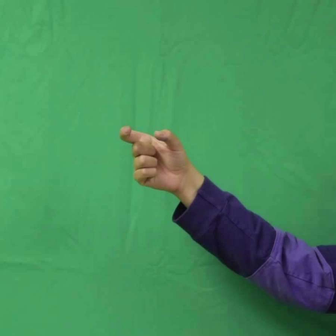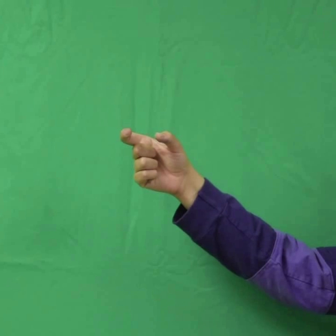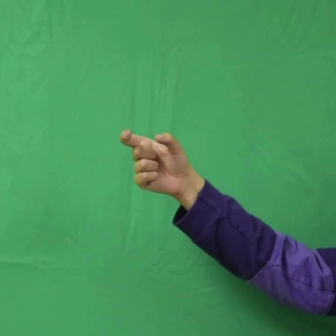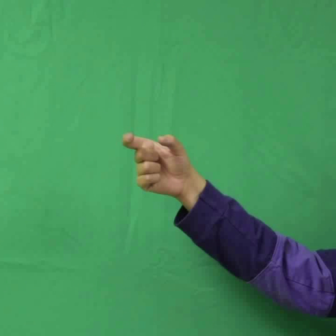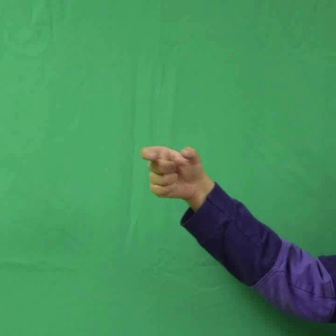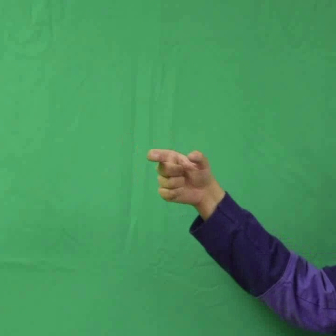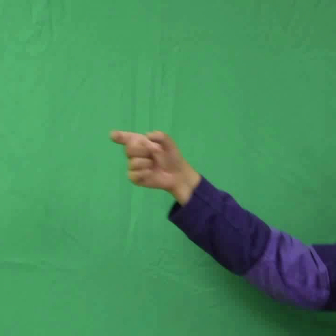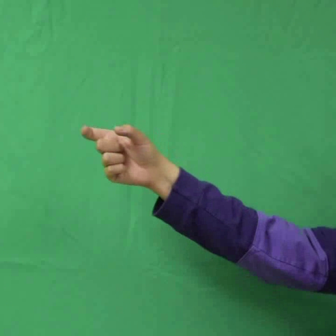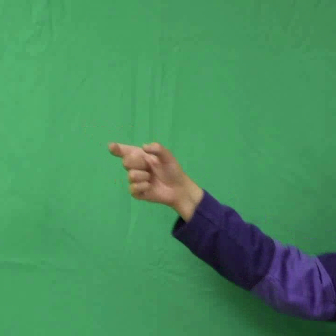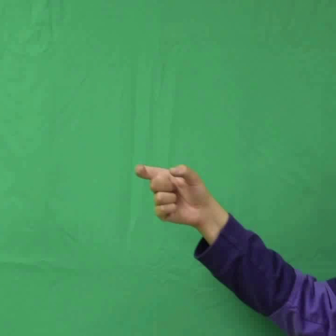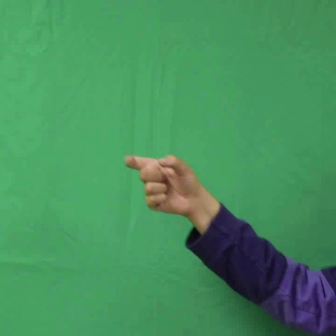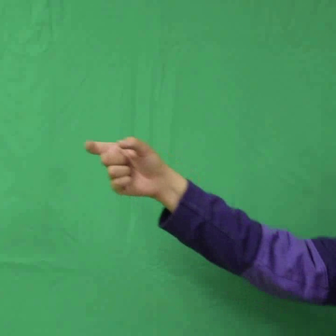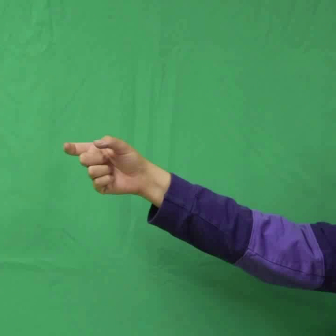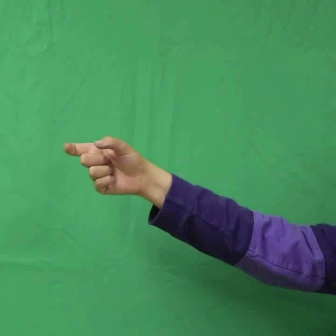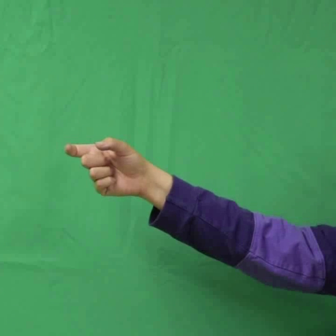X